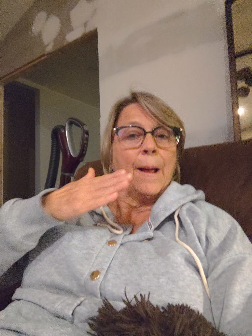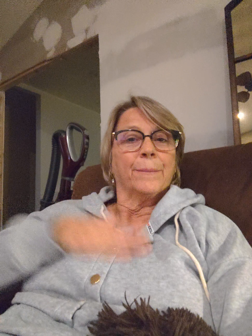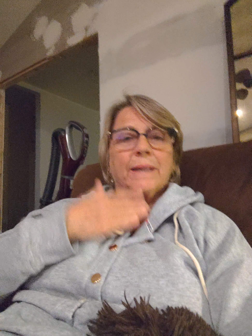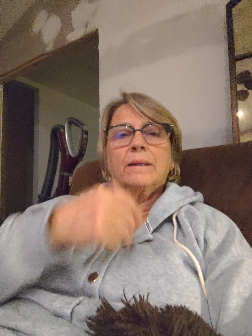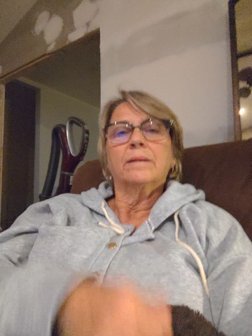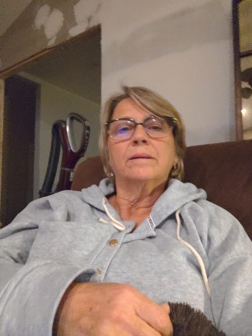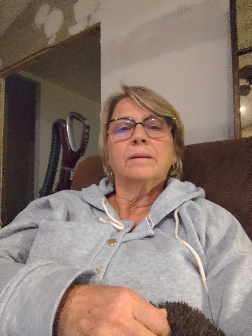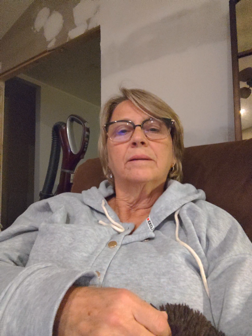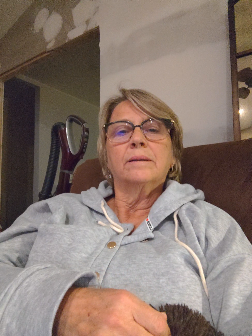happy